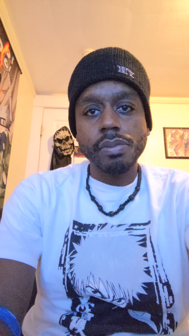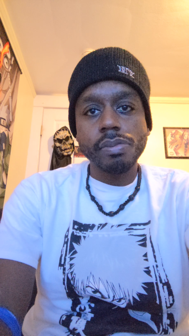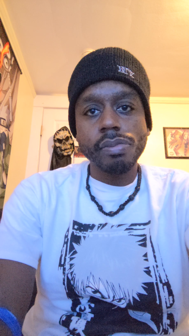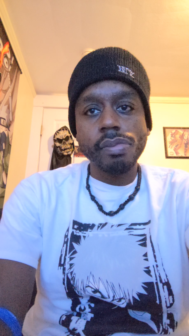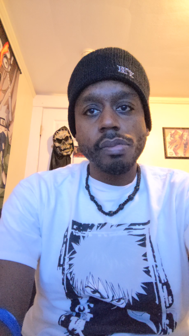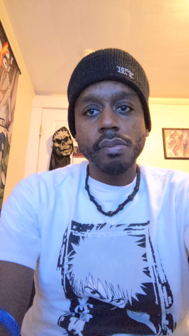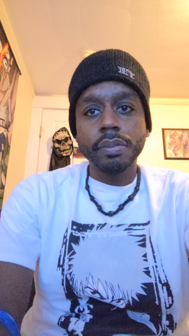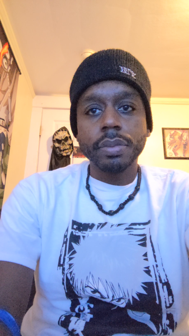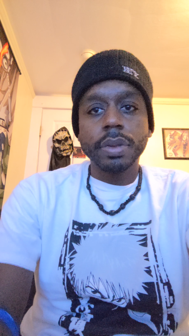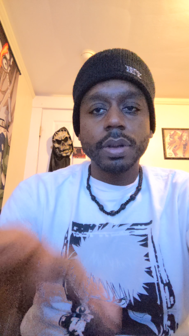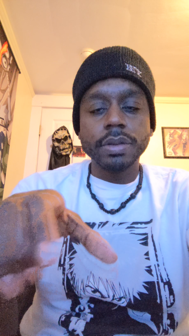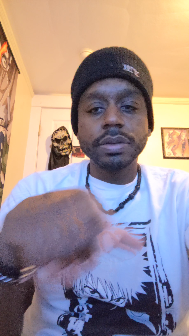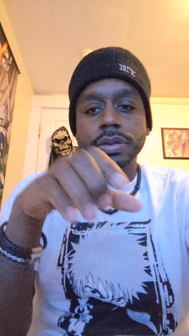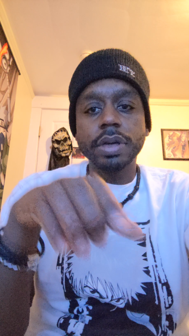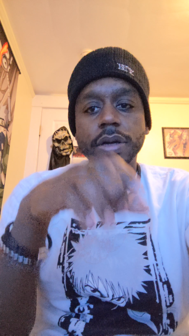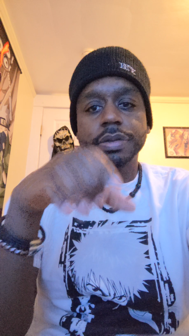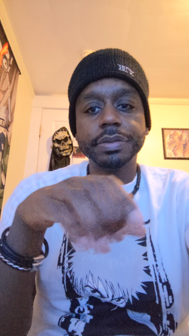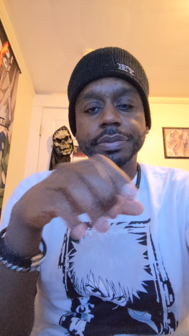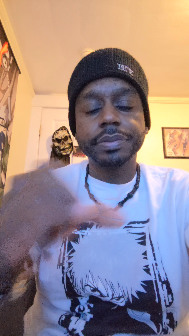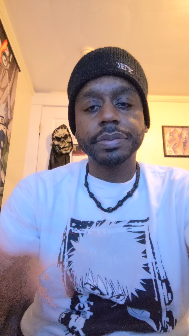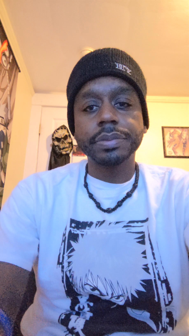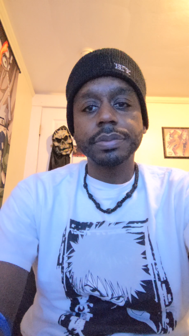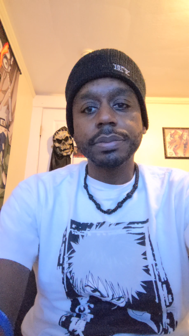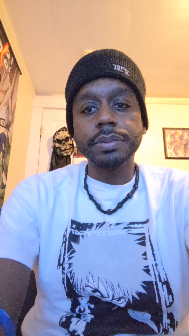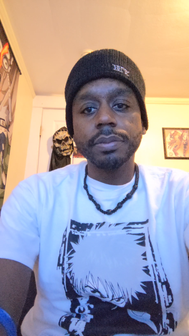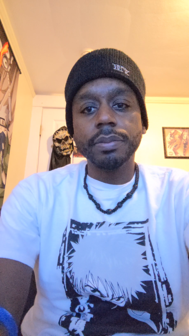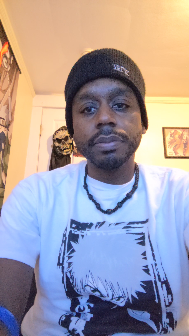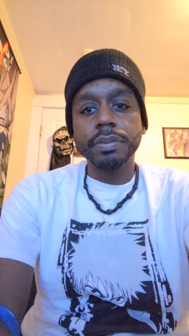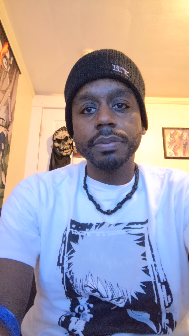does